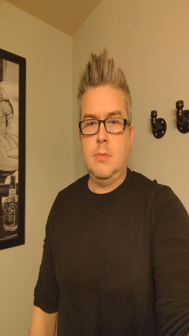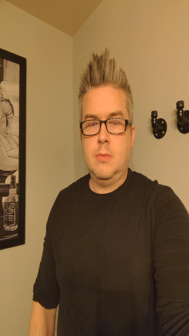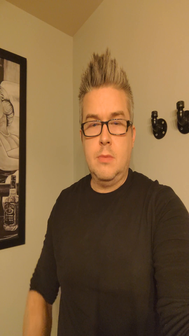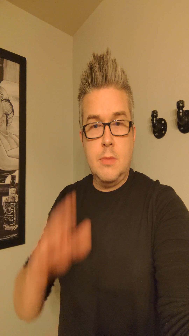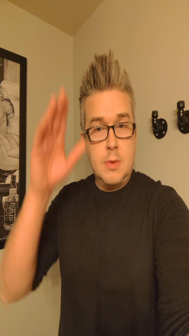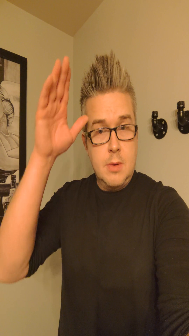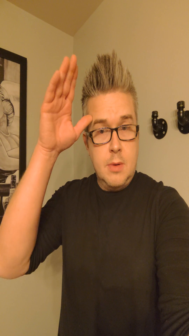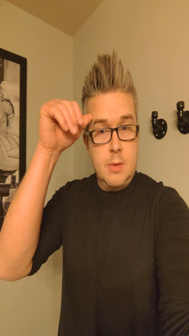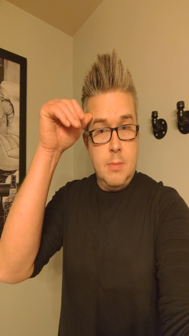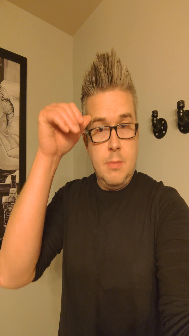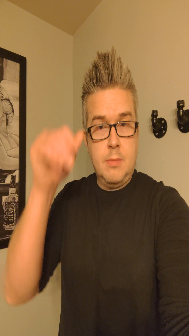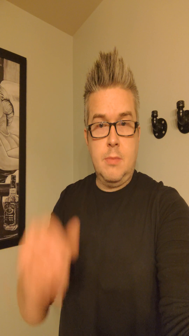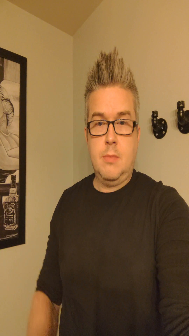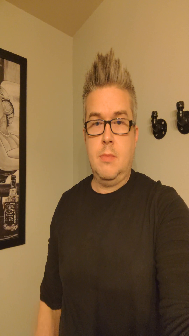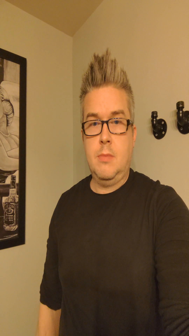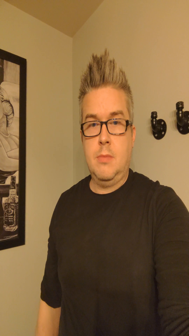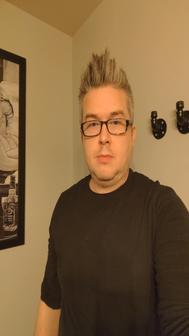donkey